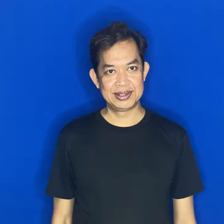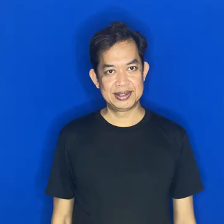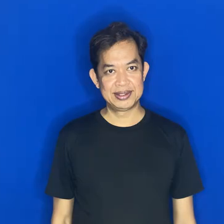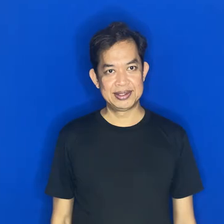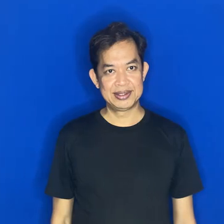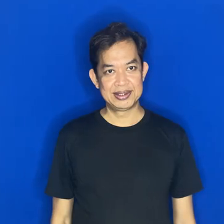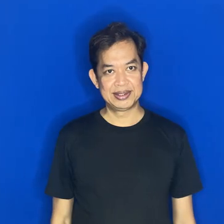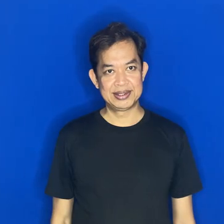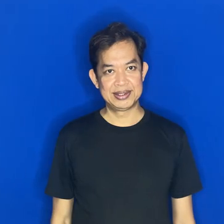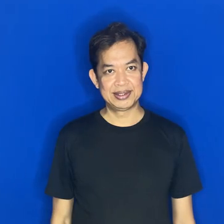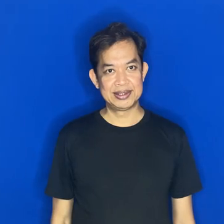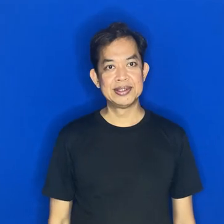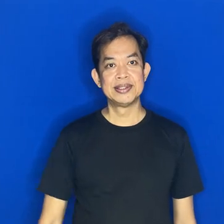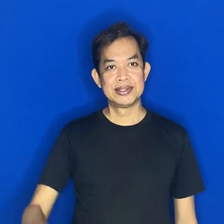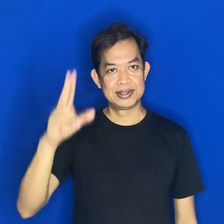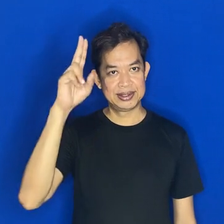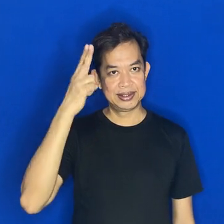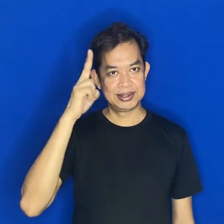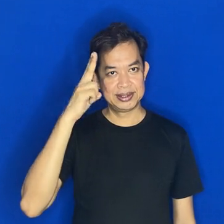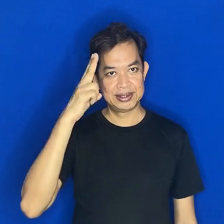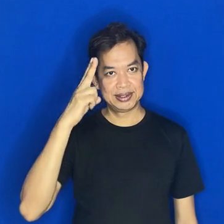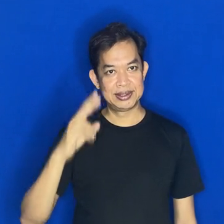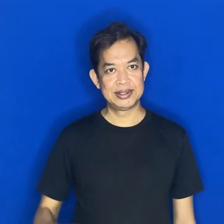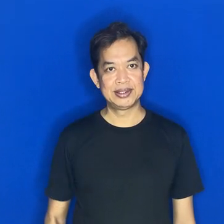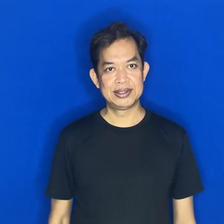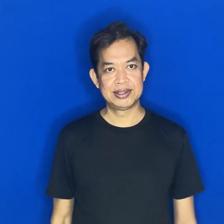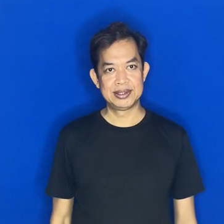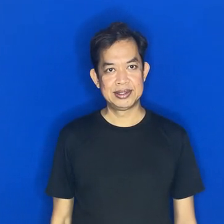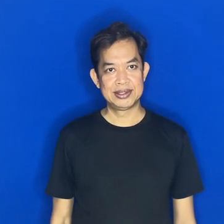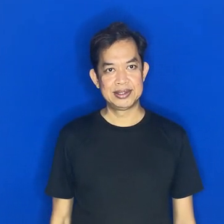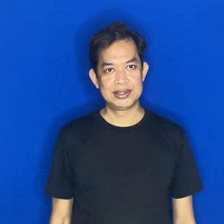uncle